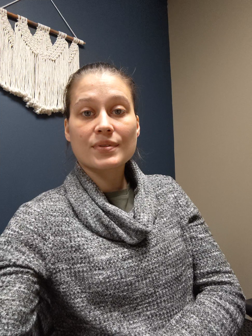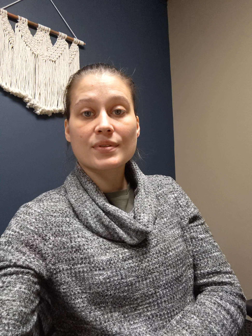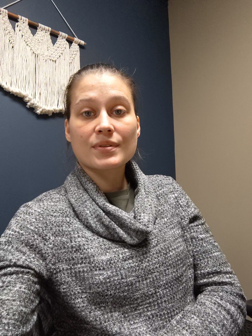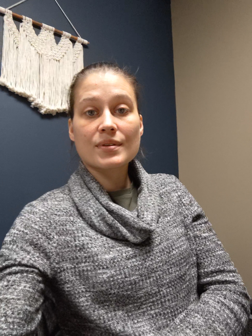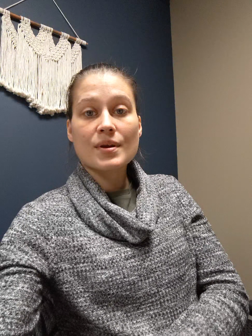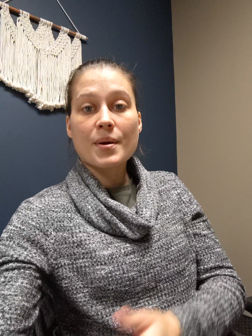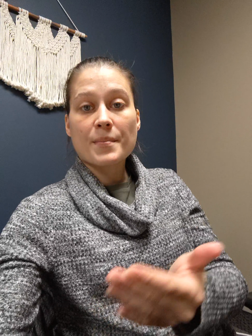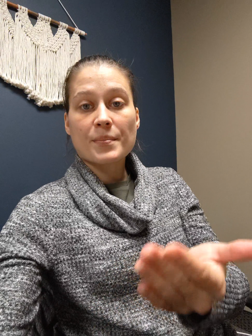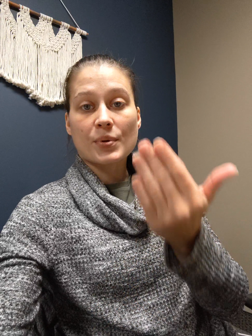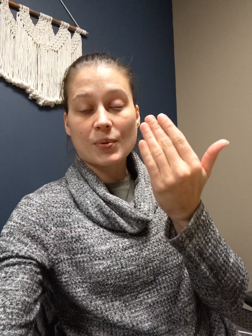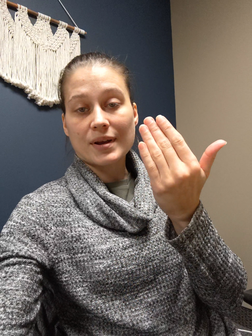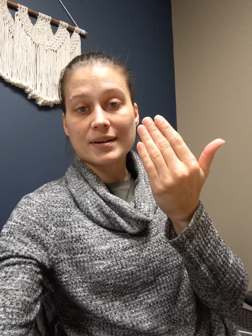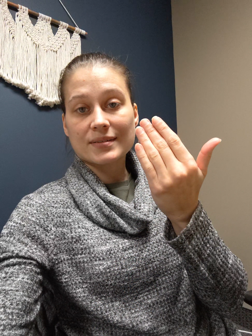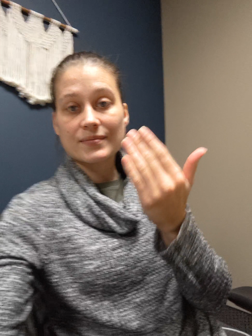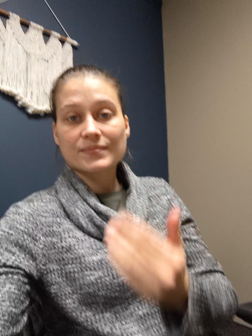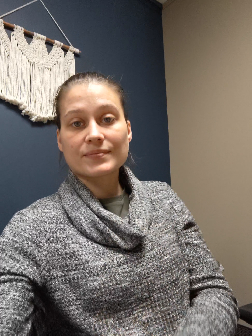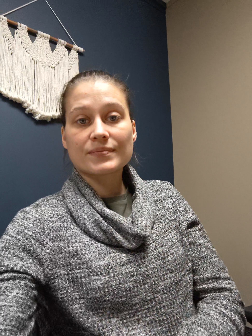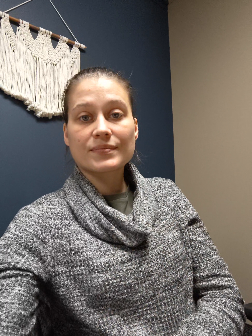morning